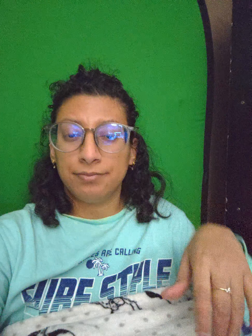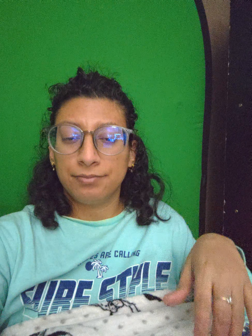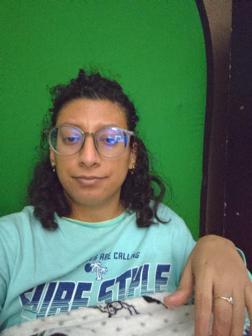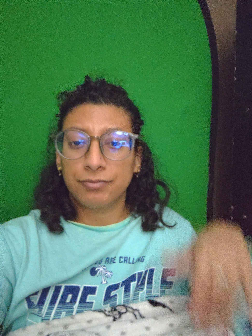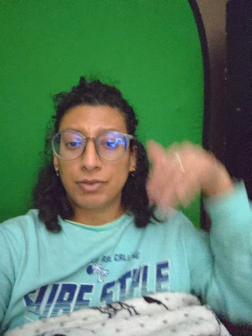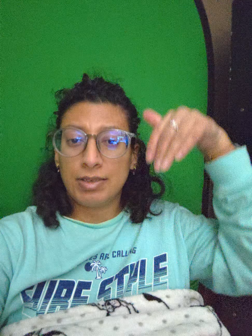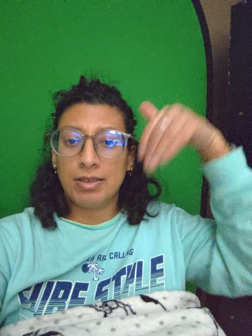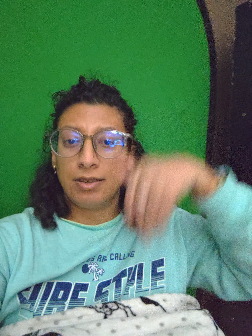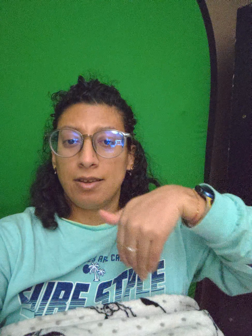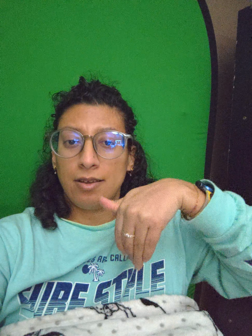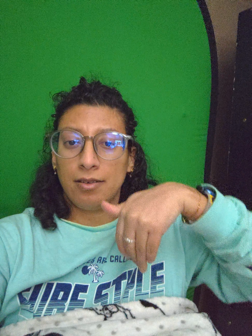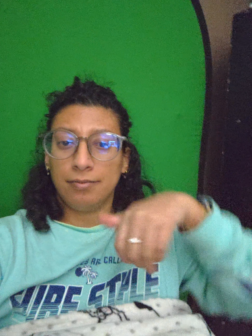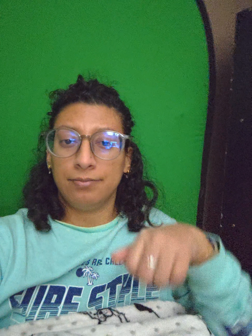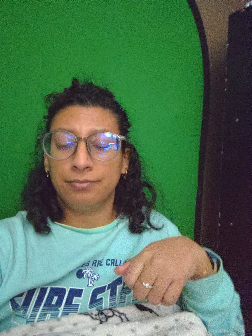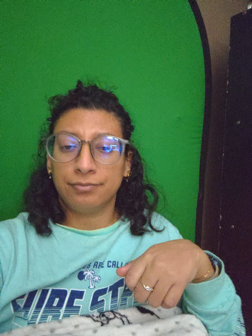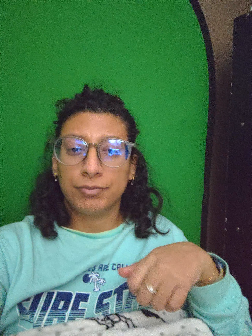night